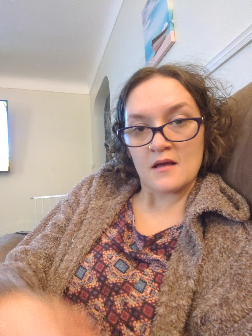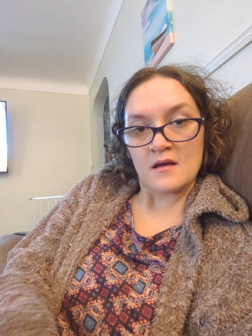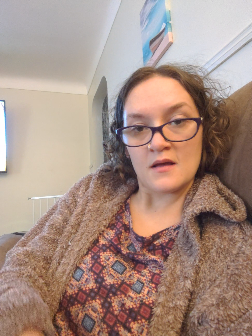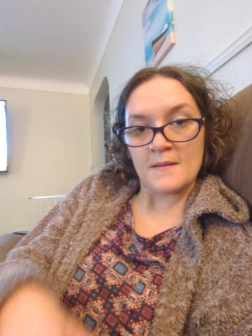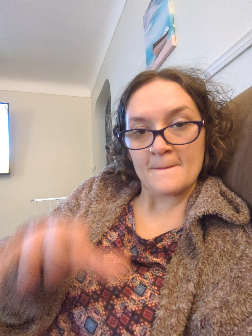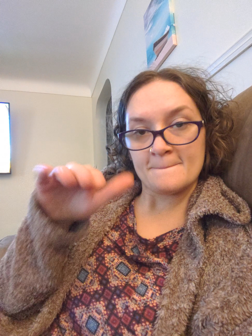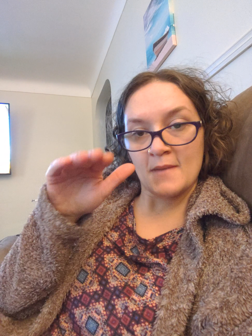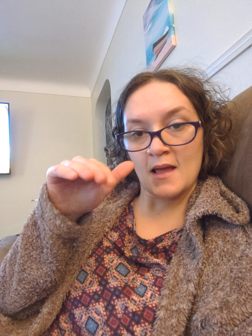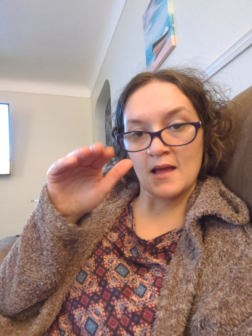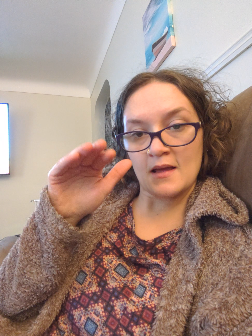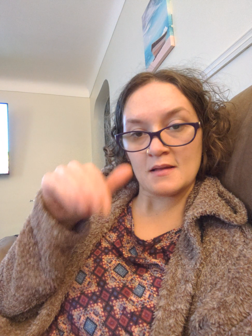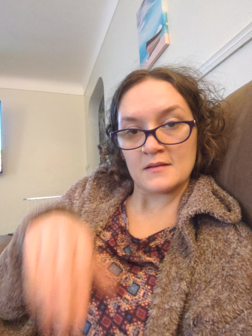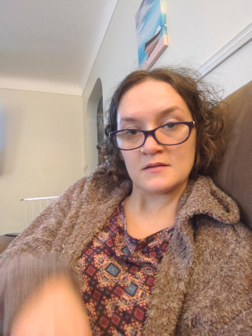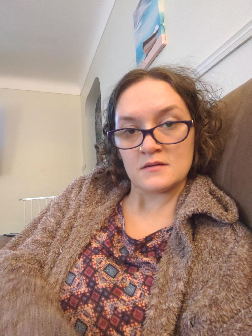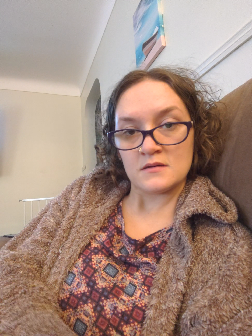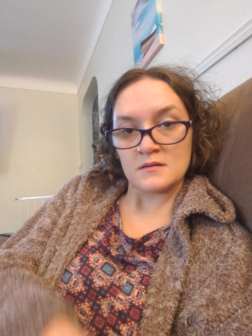bye